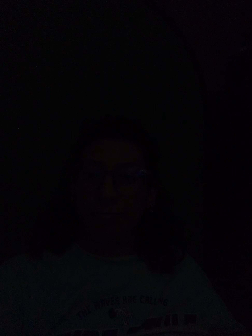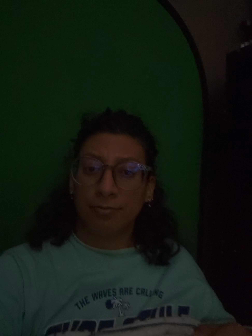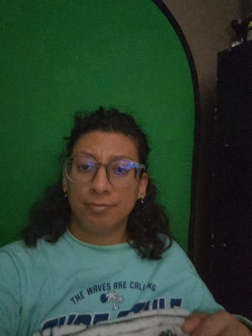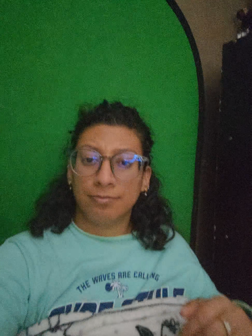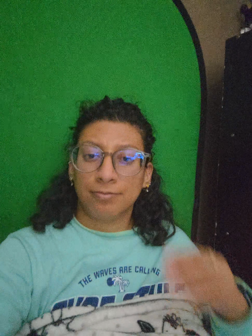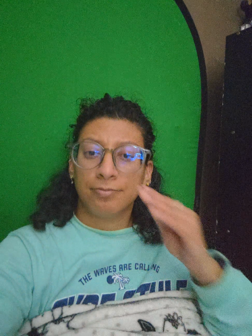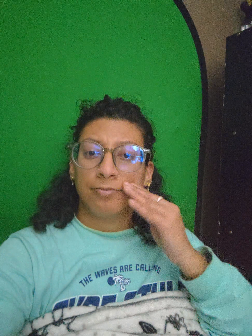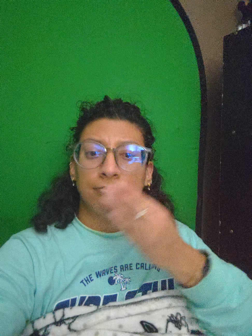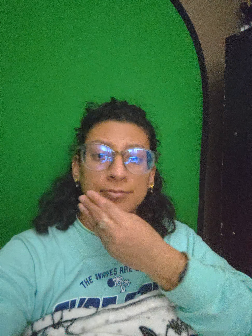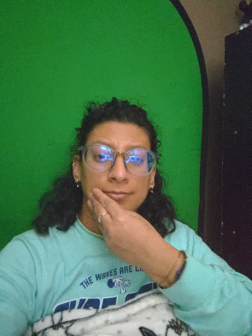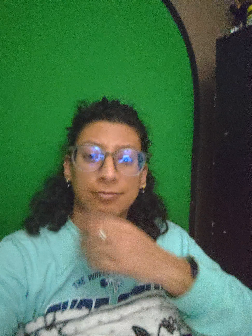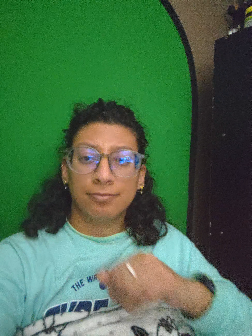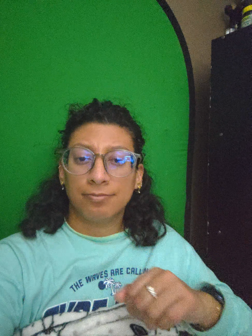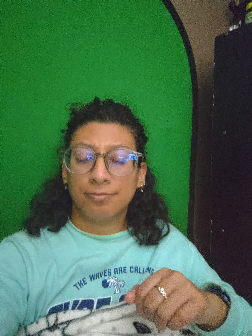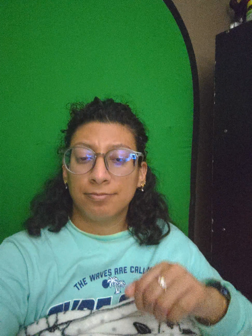napkin